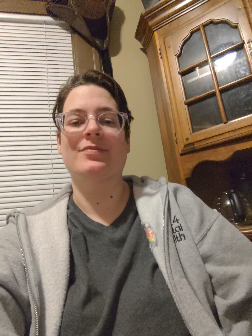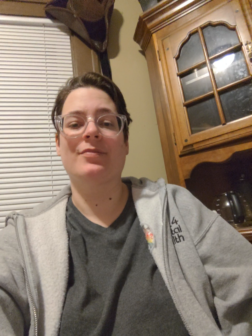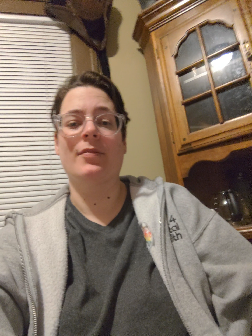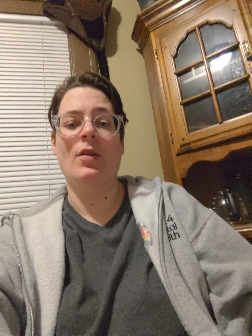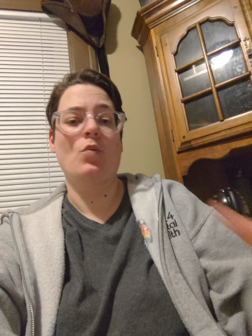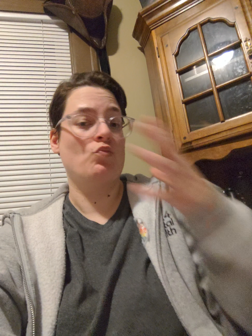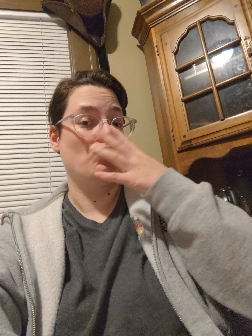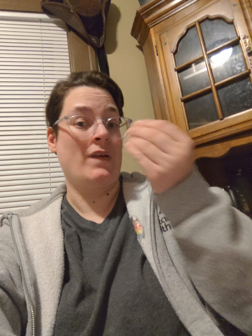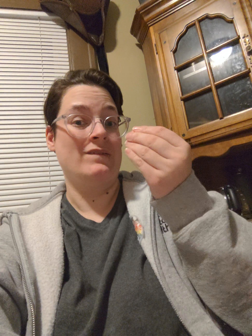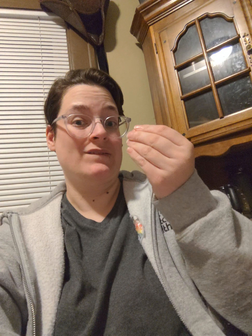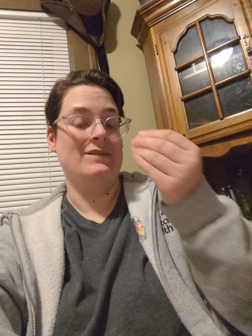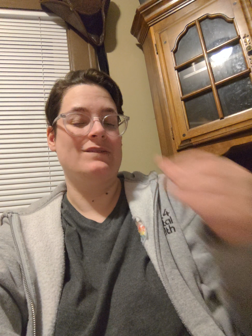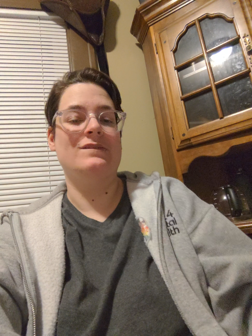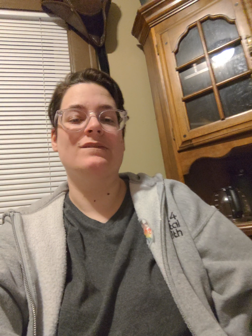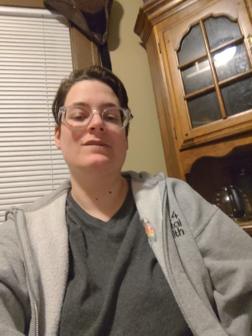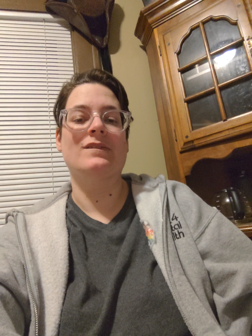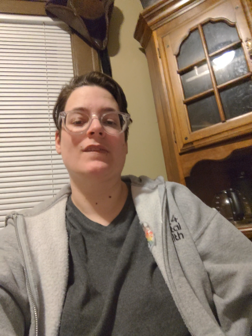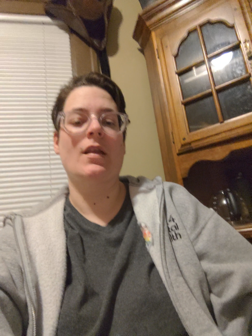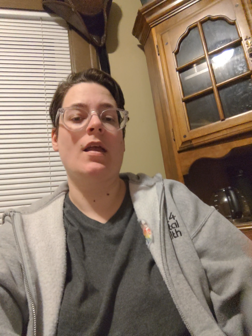wolf